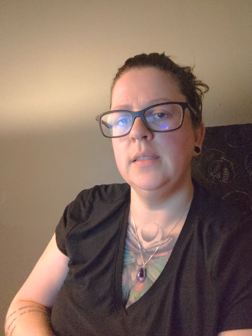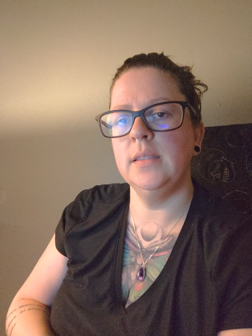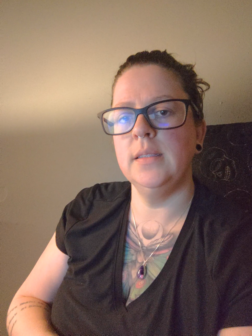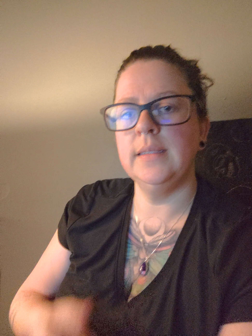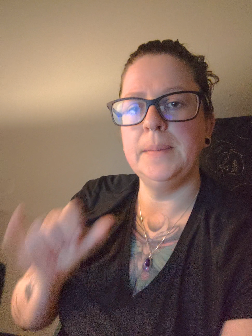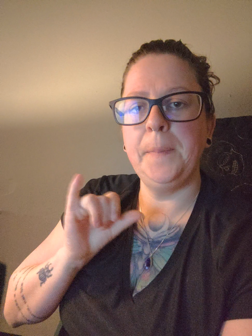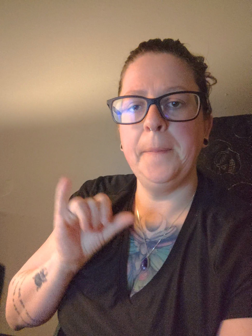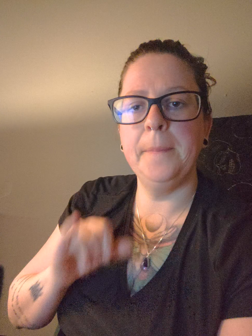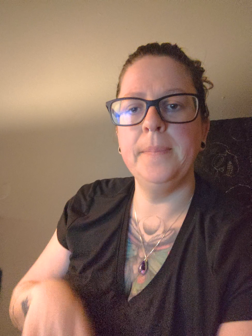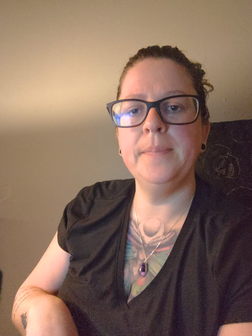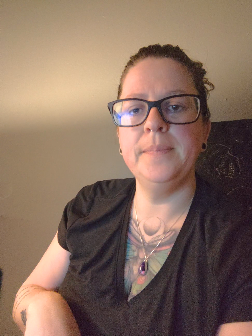same